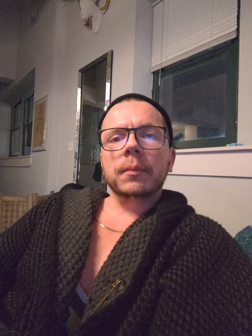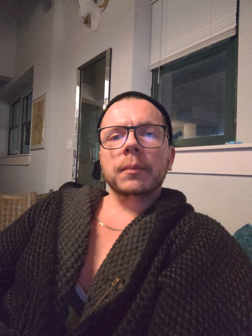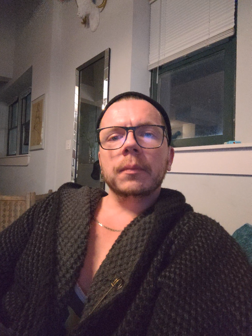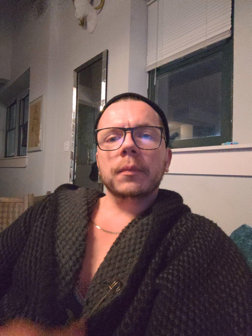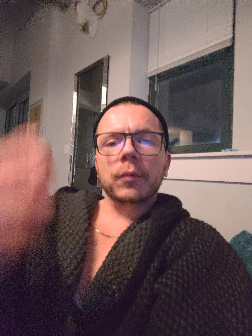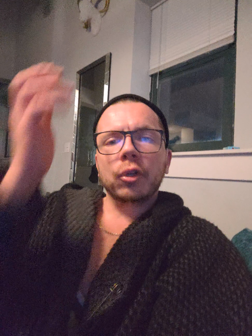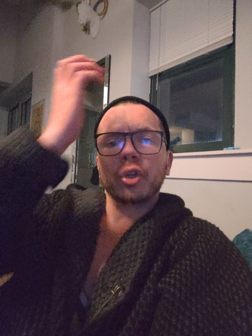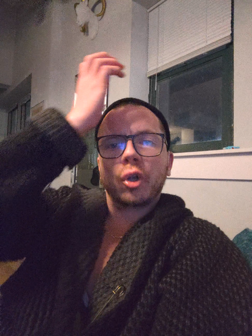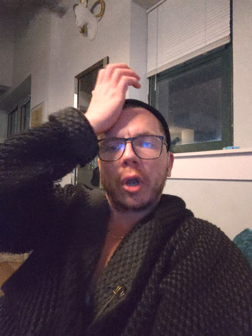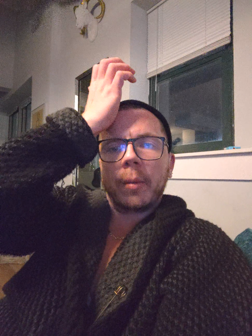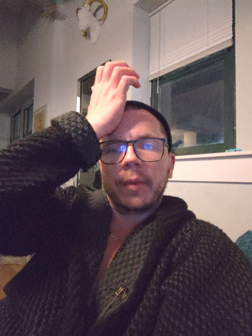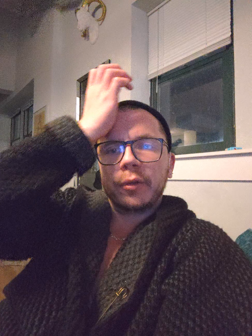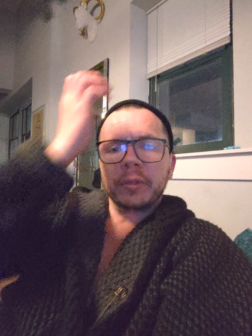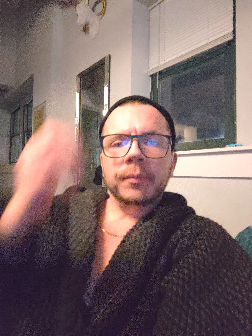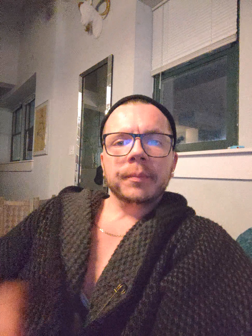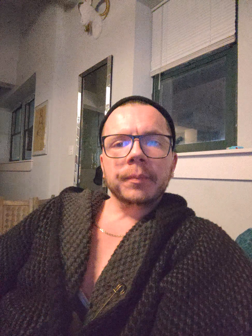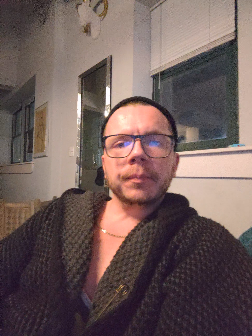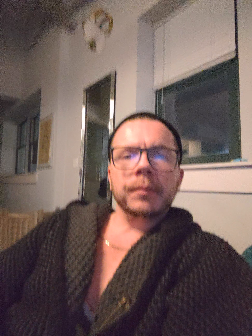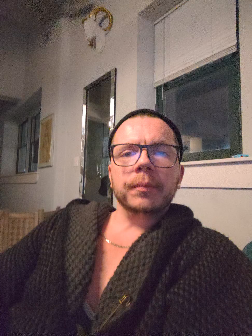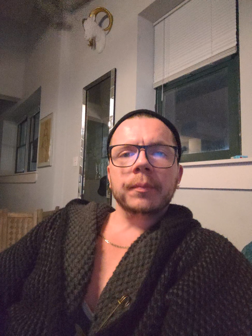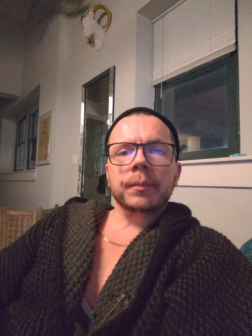garbage